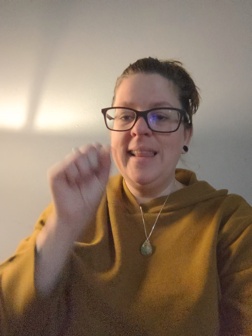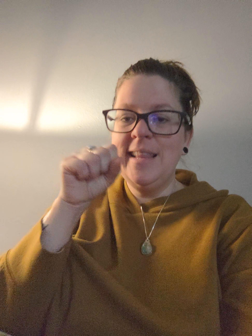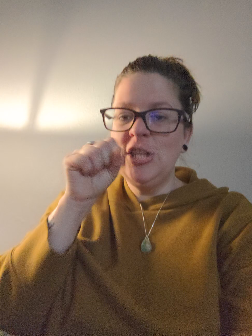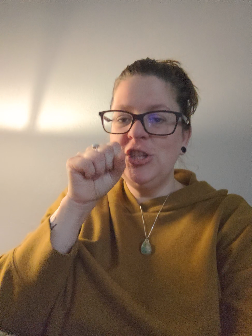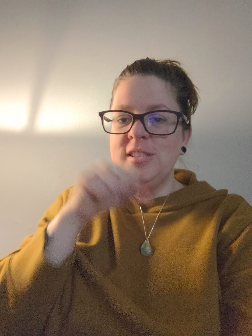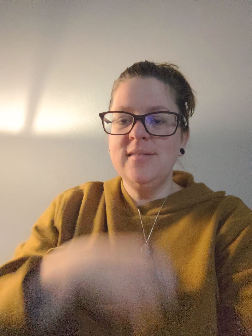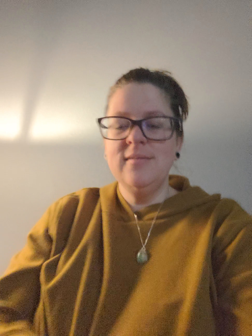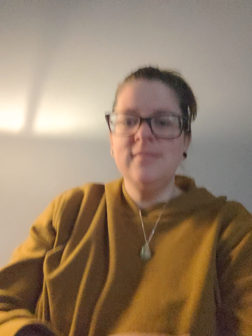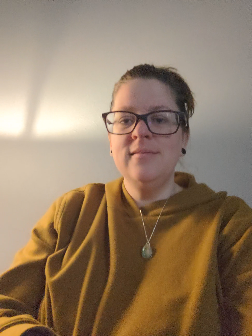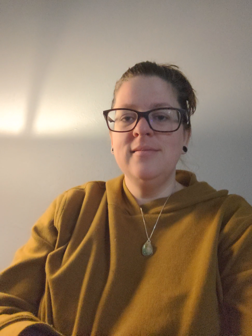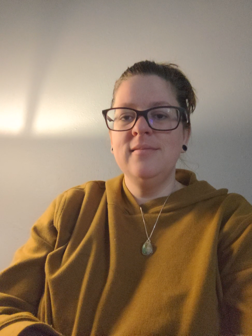carrot